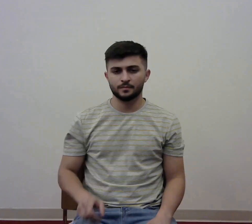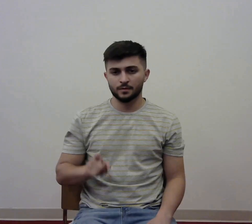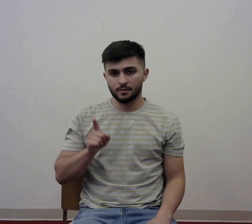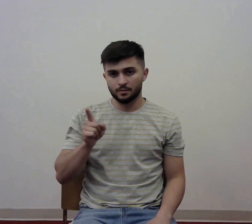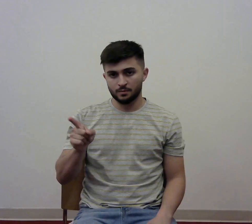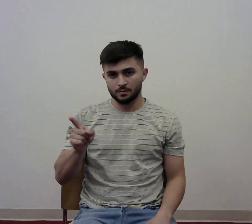O